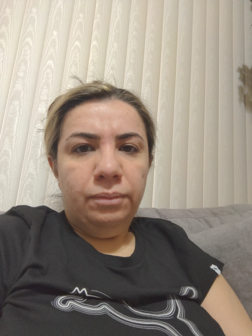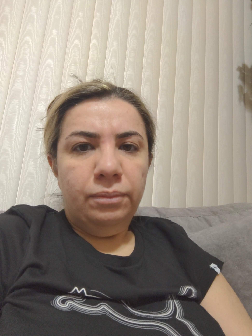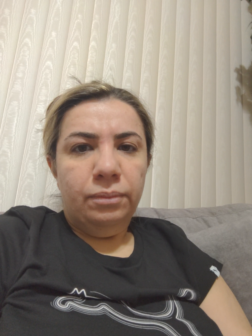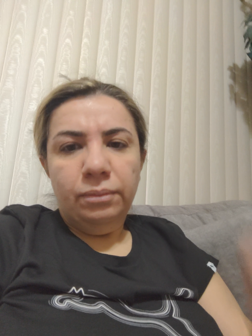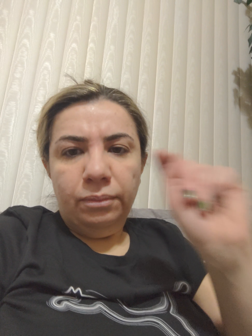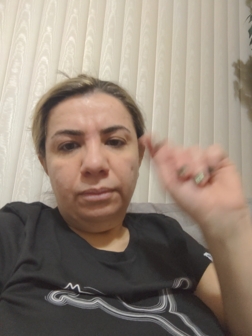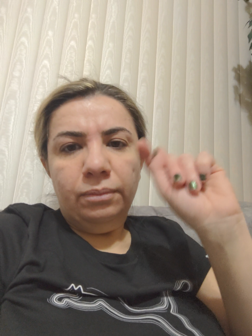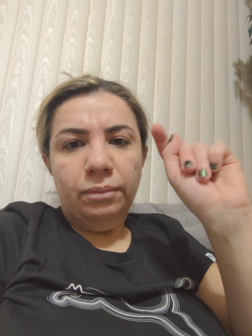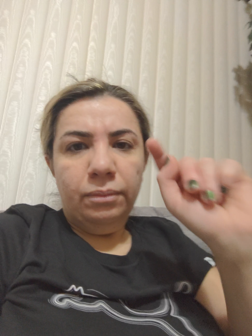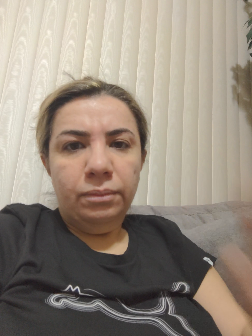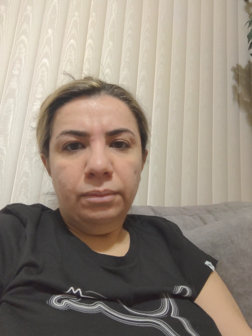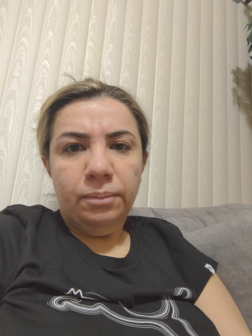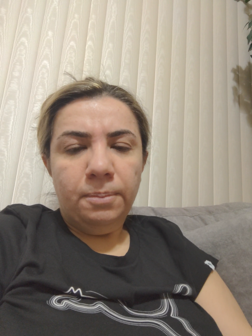potty